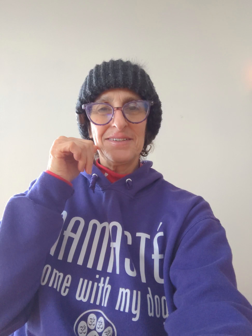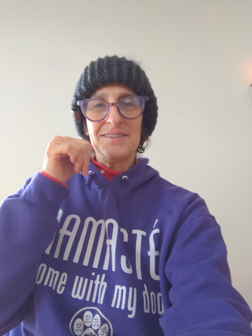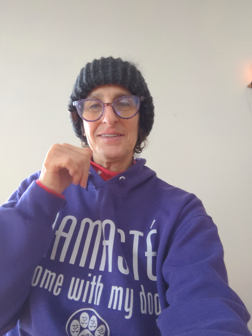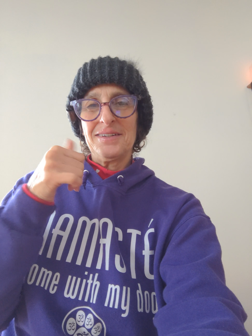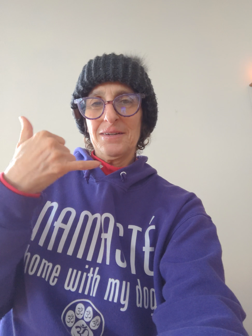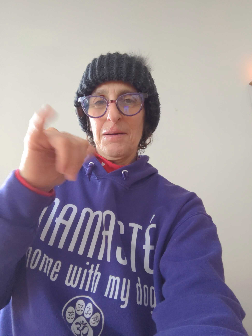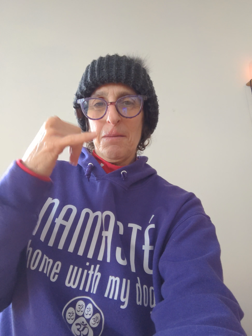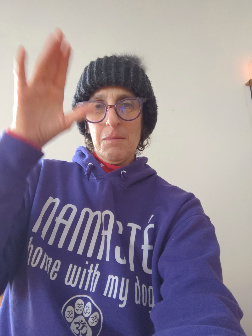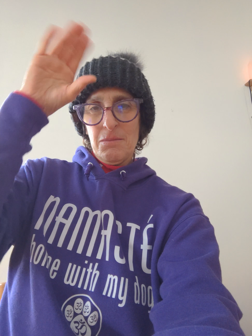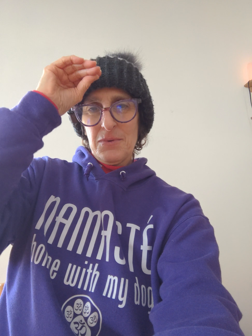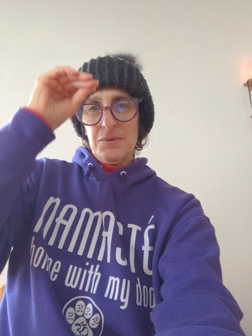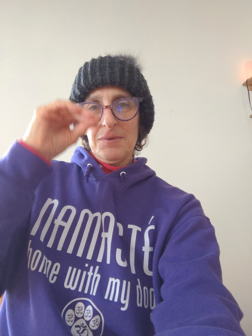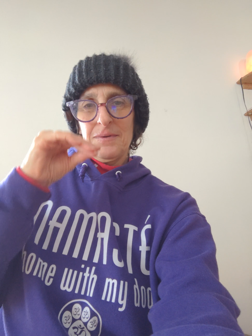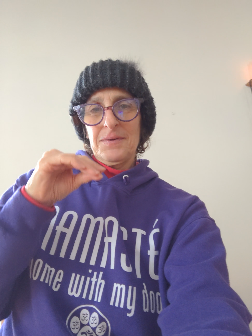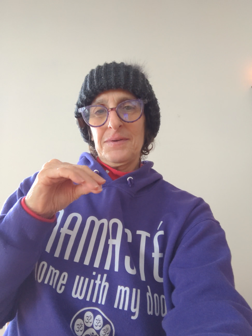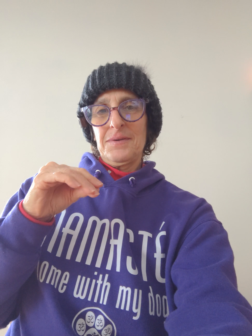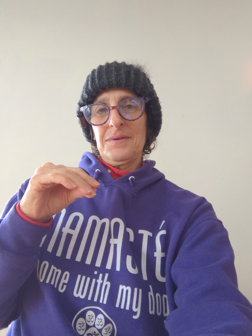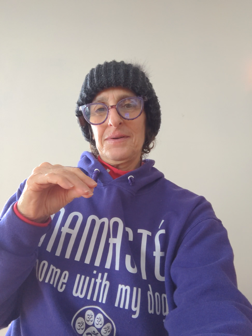cowboy